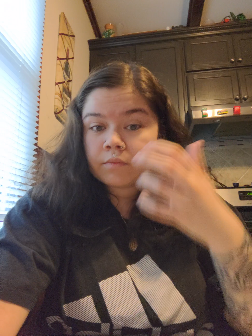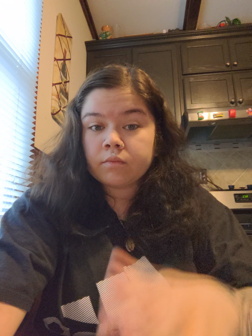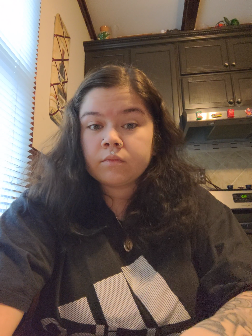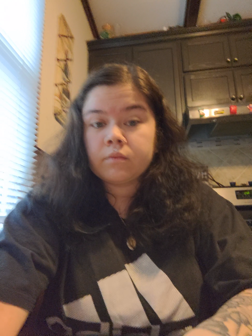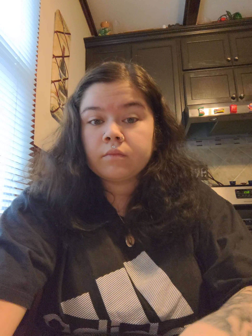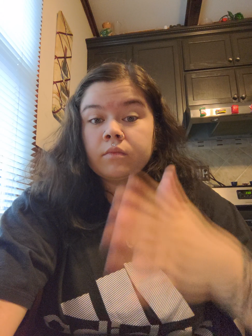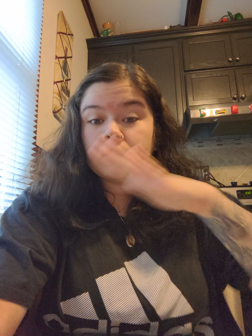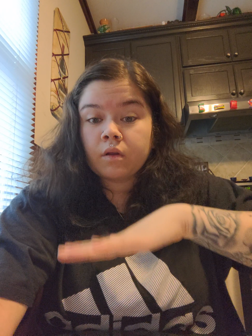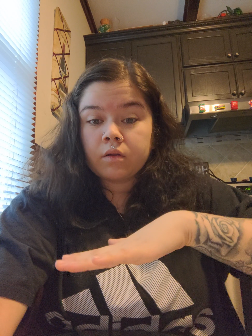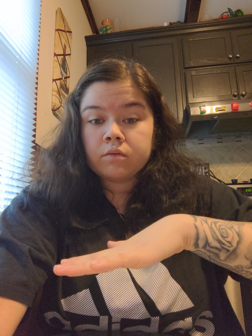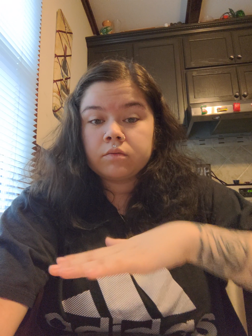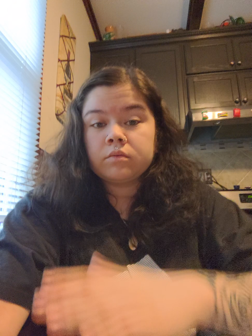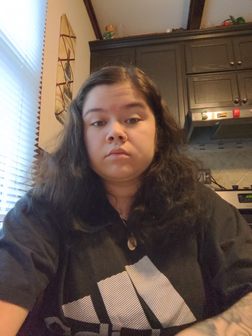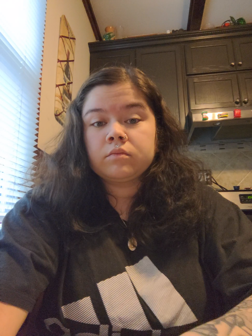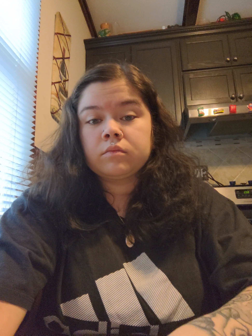on